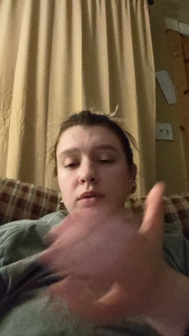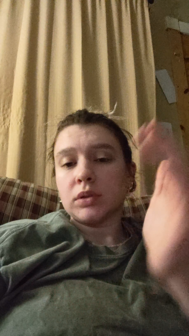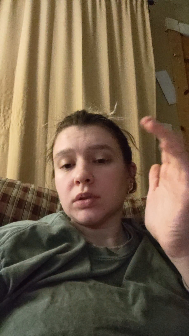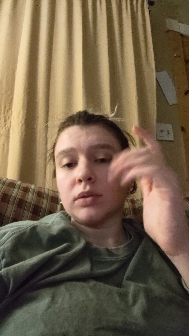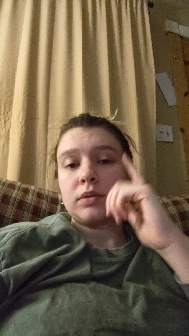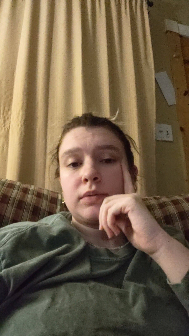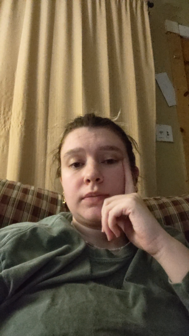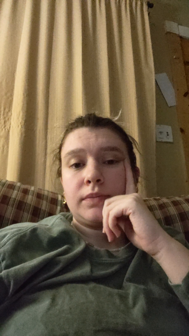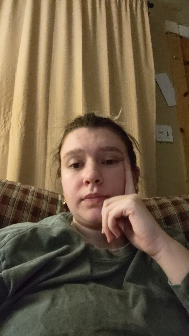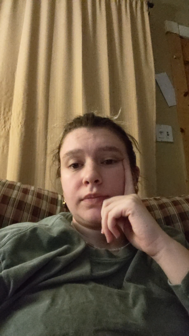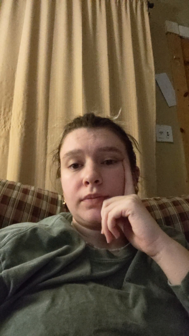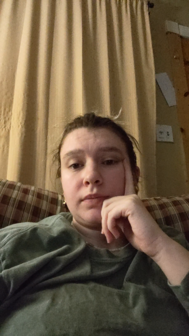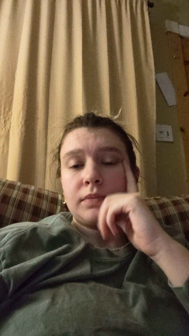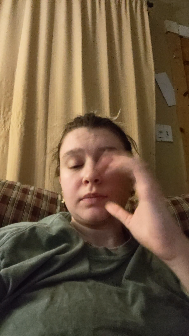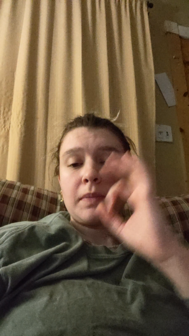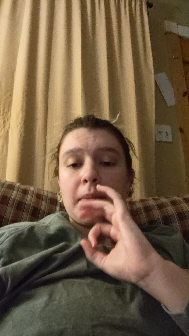button